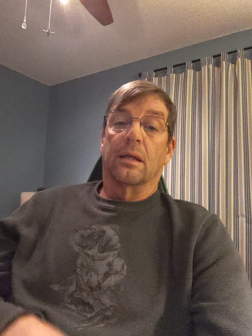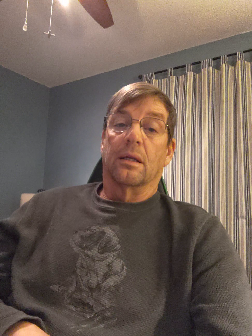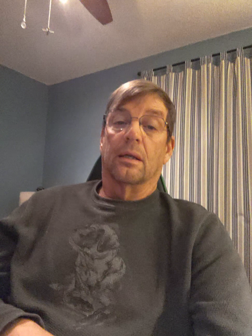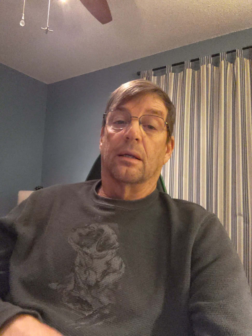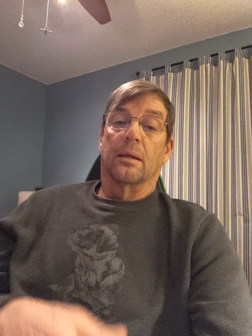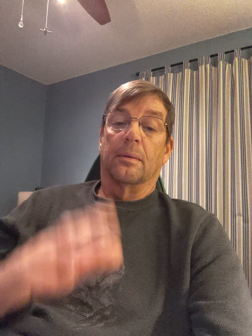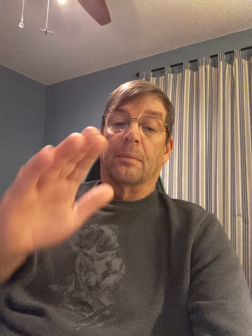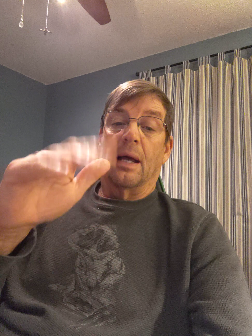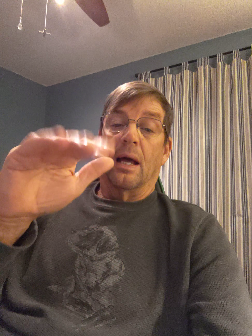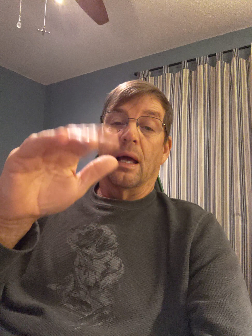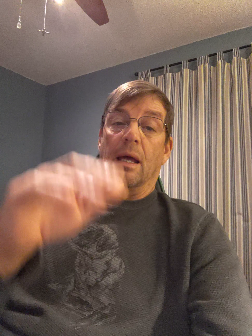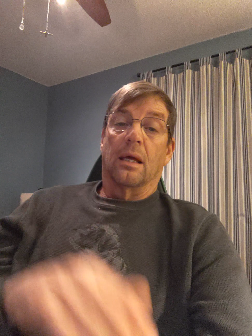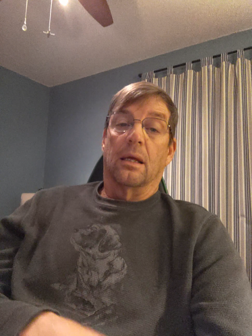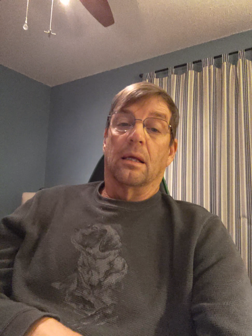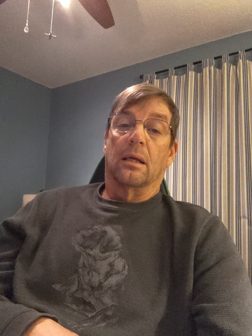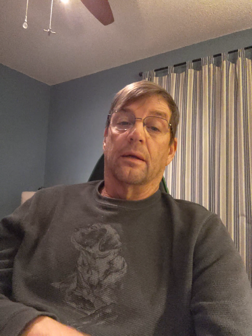bye